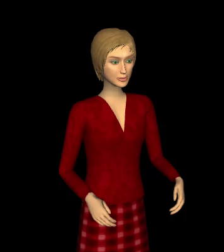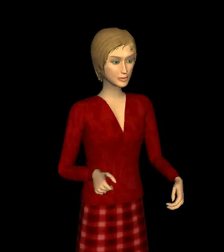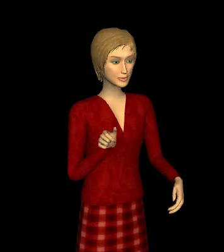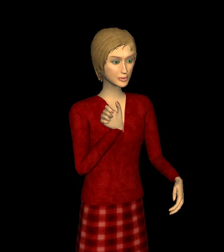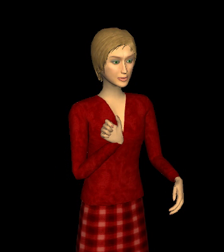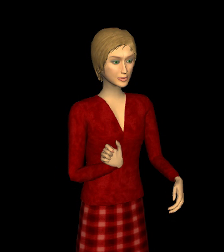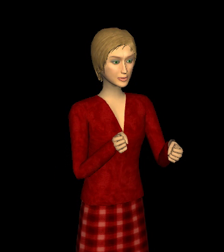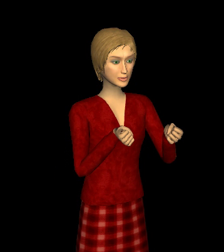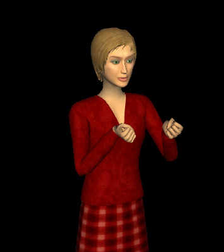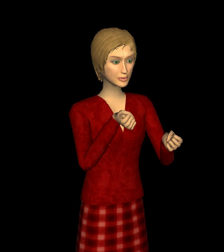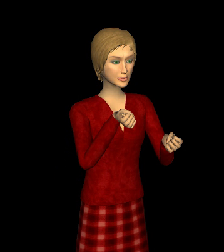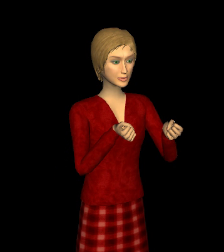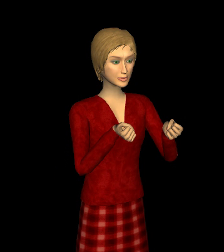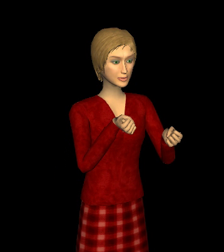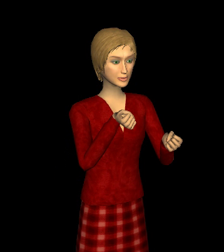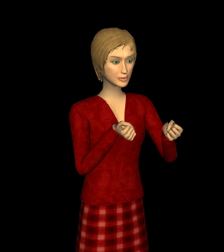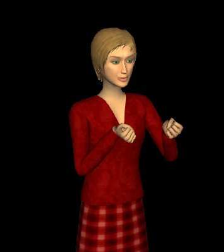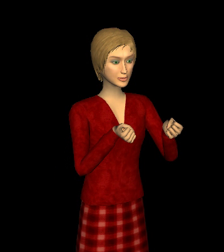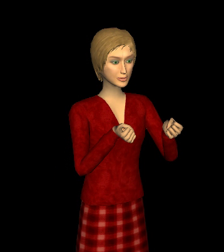سائق